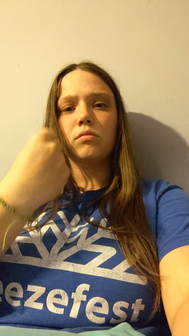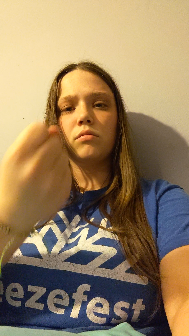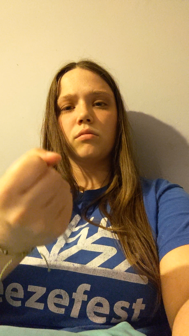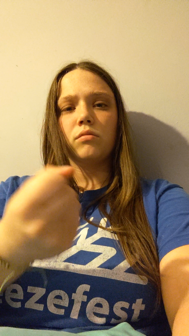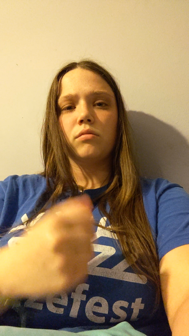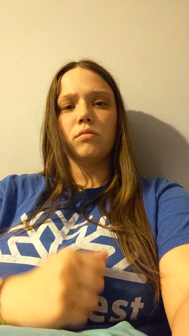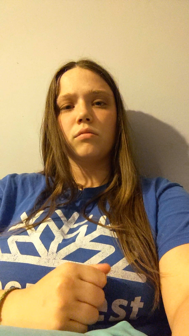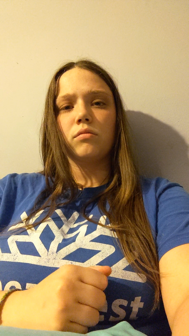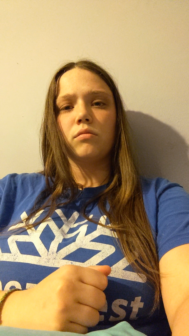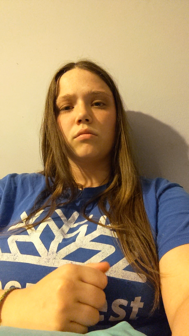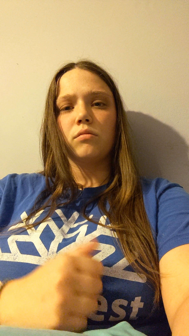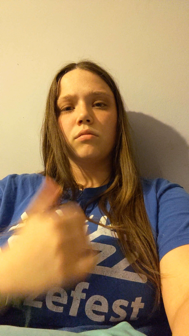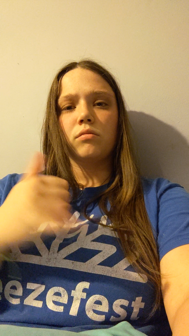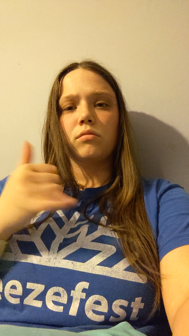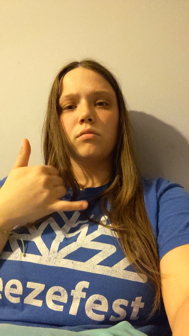party